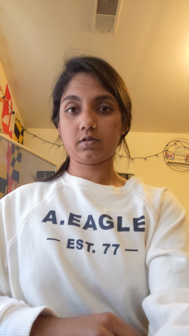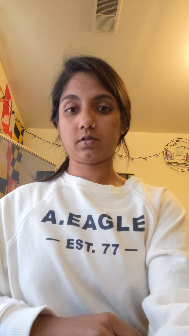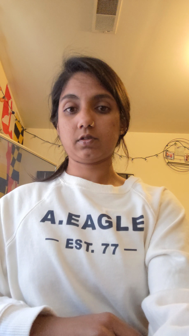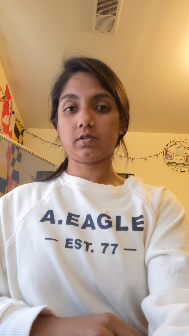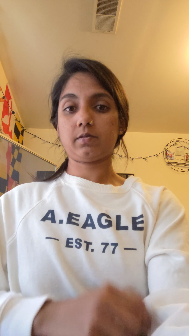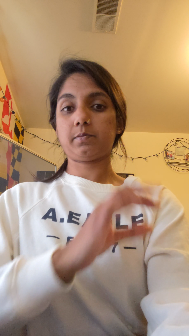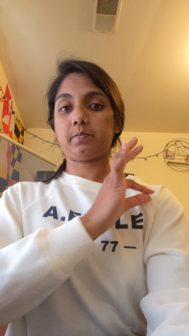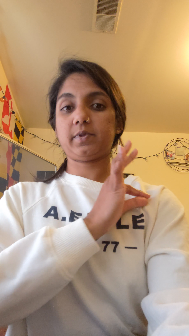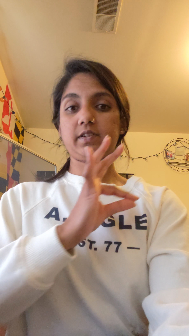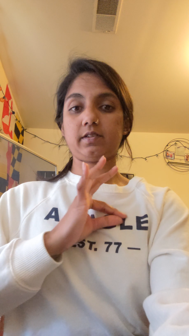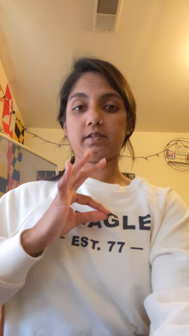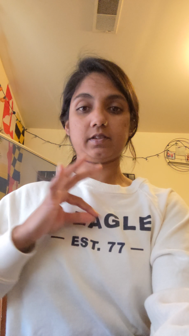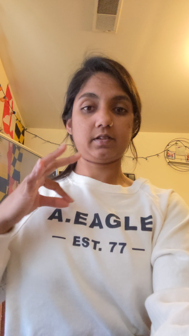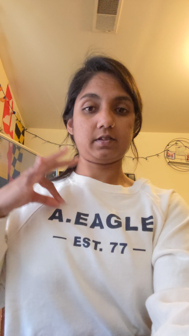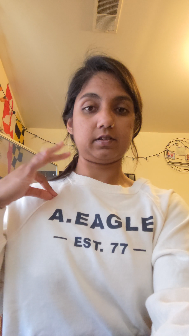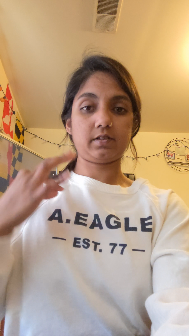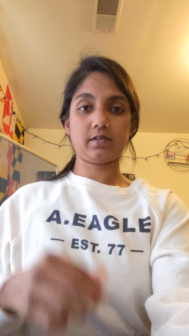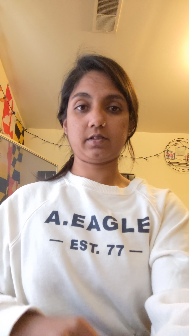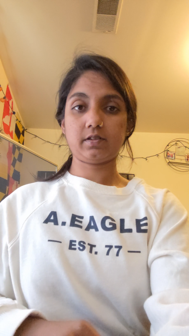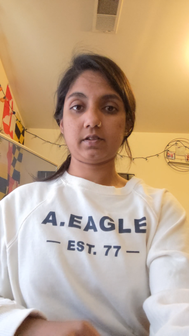beads